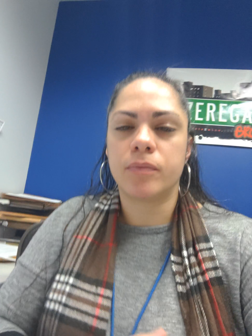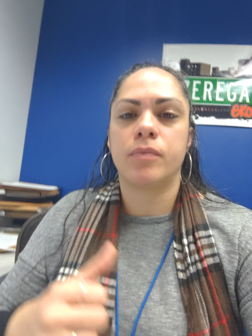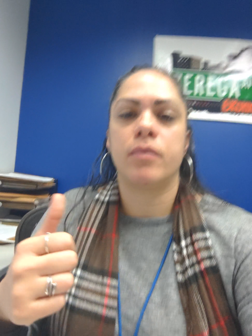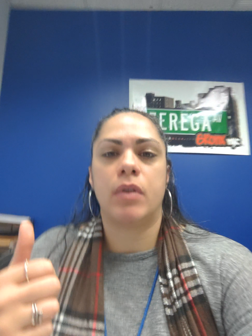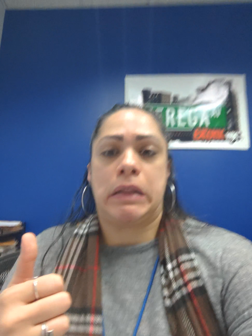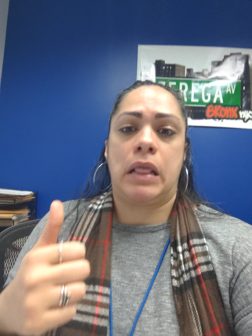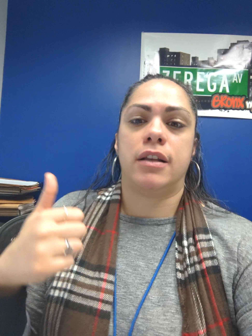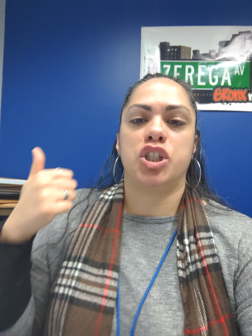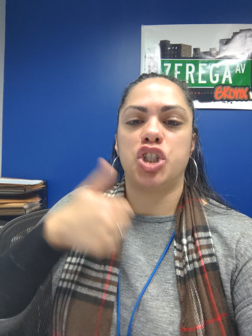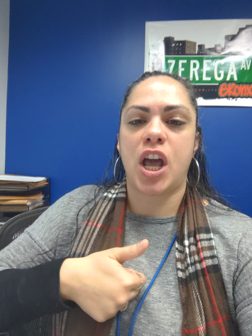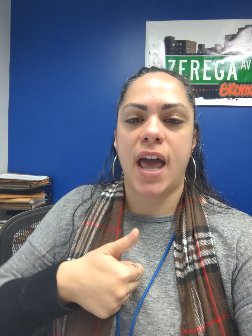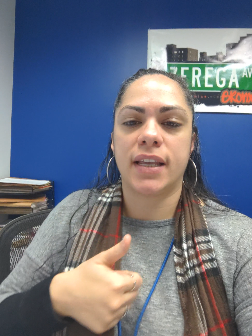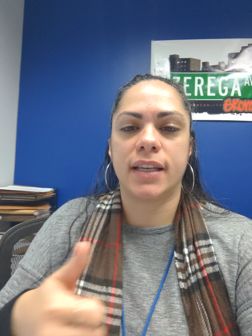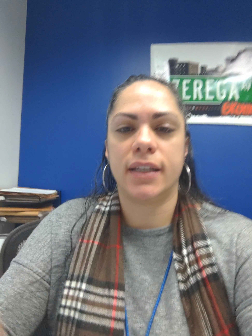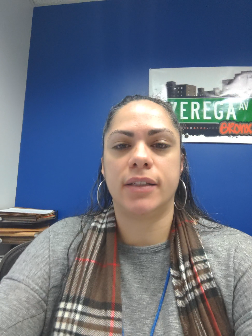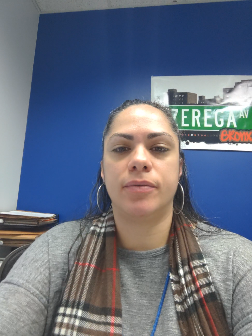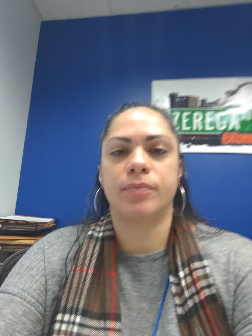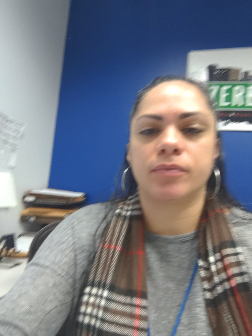jacket